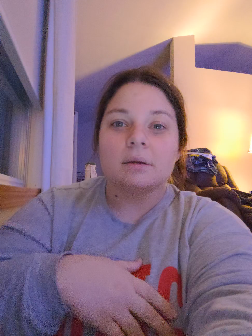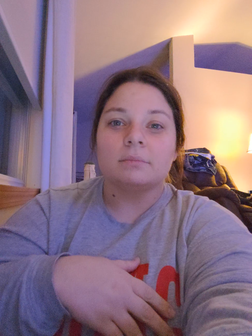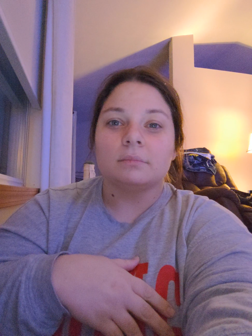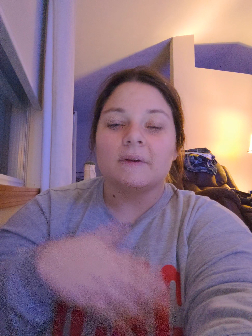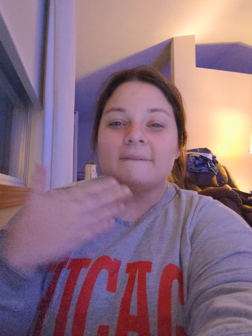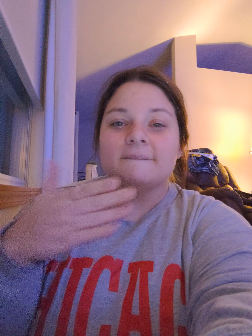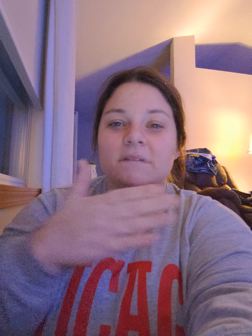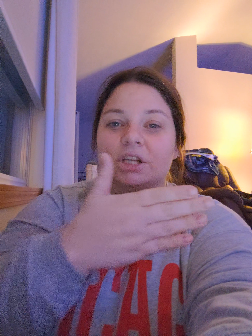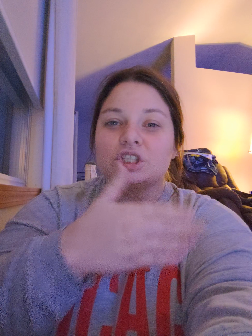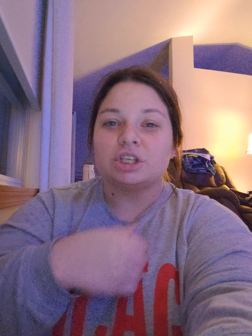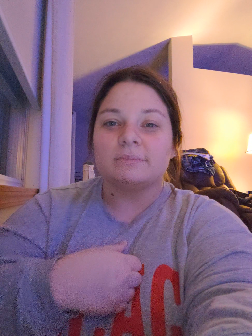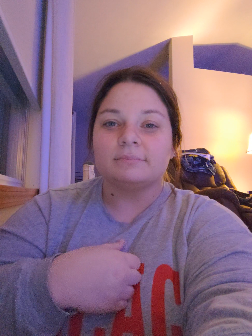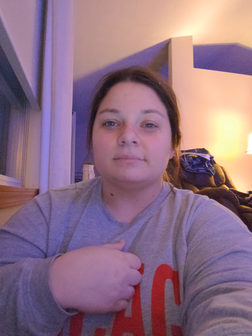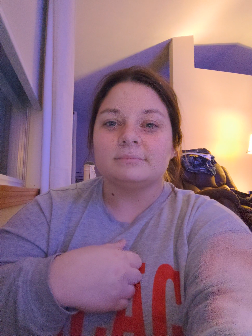fish